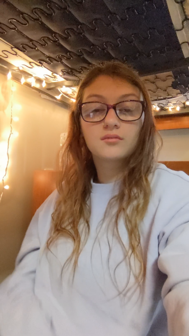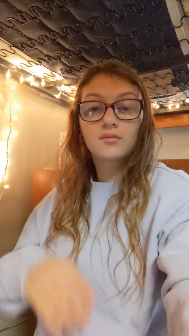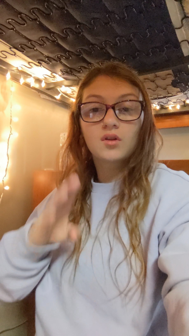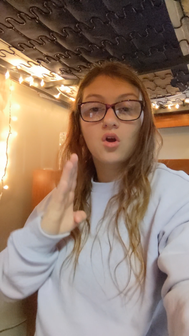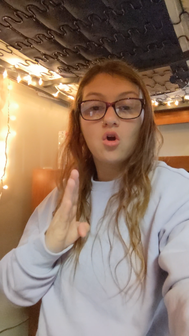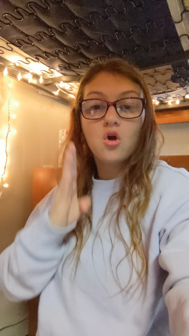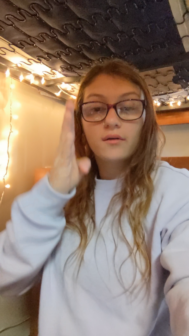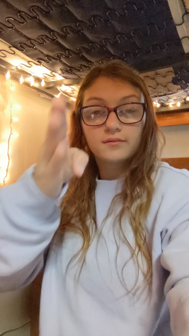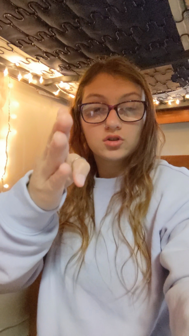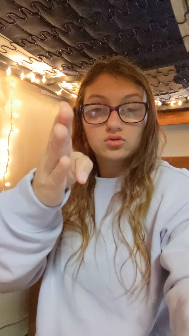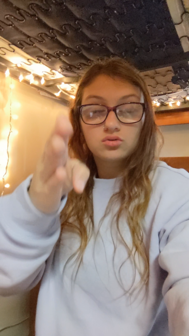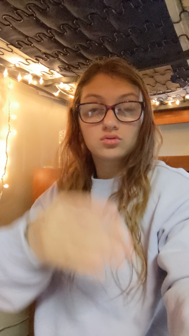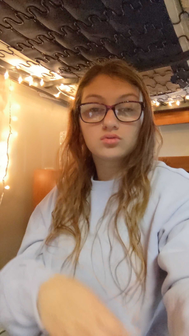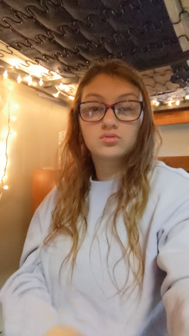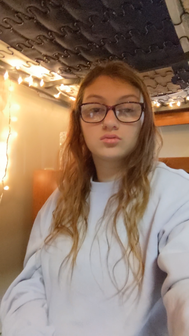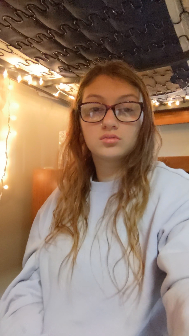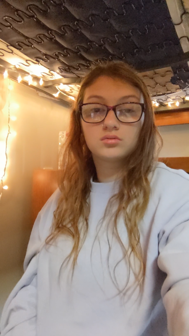over